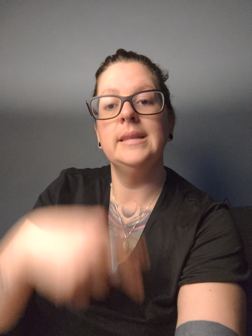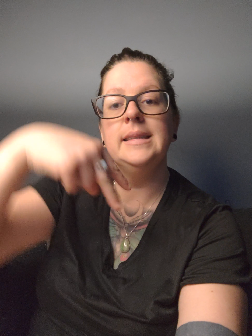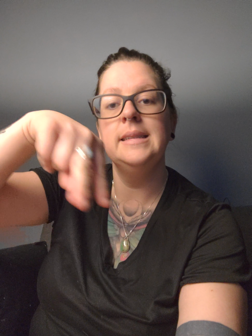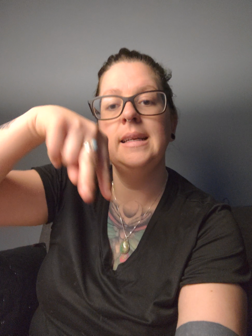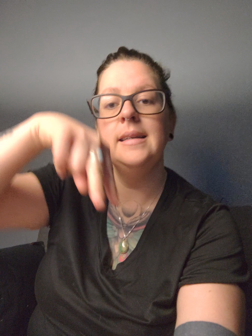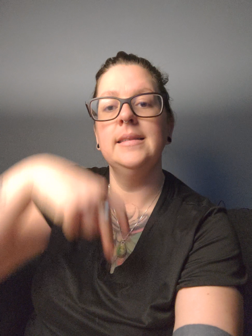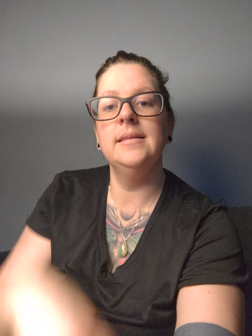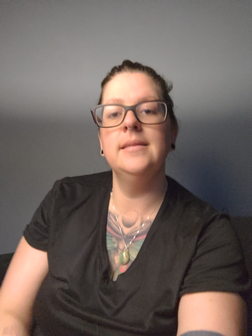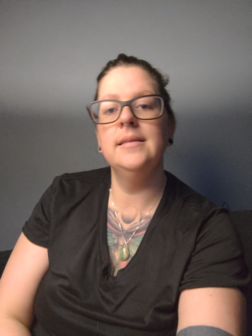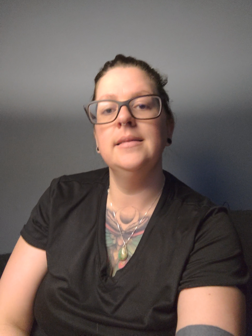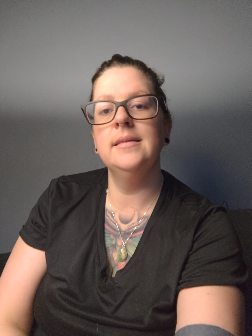dance